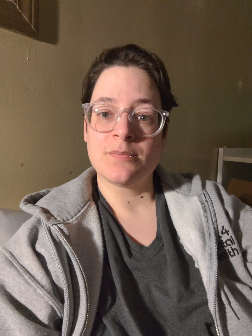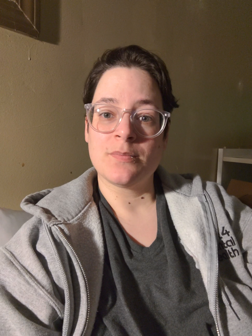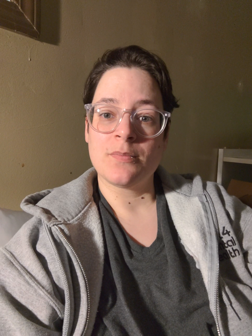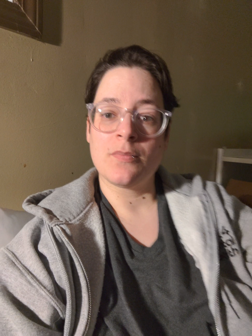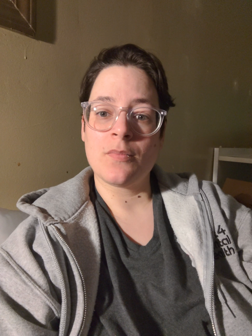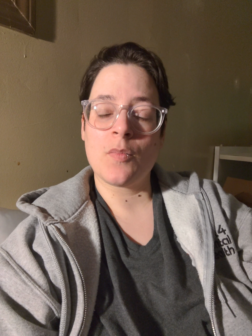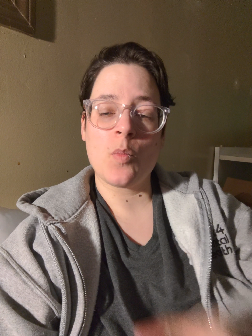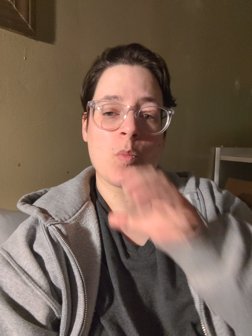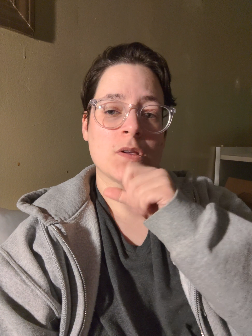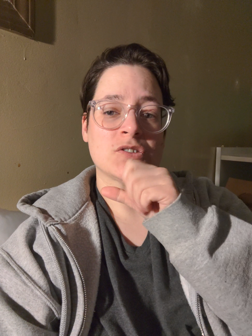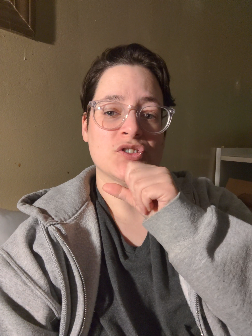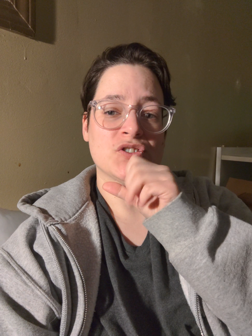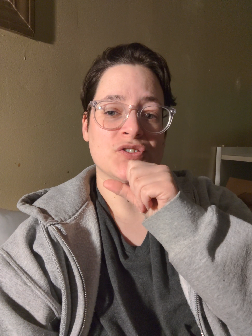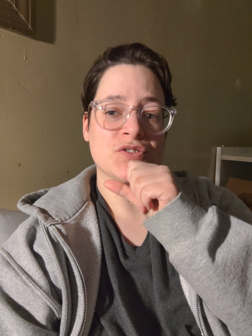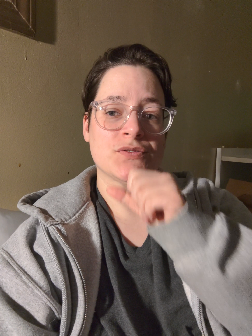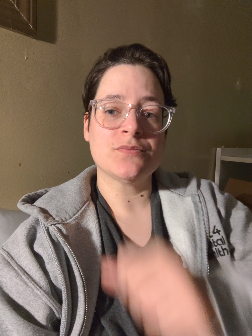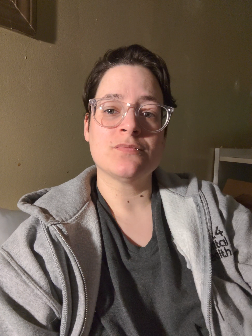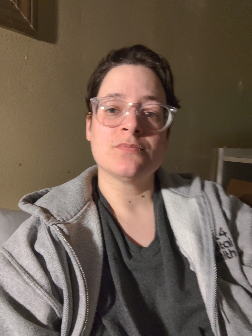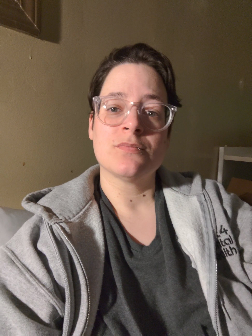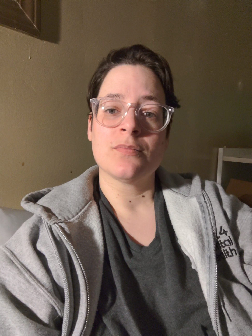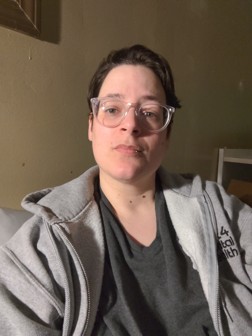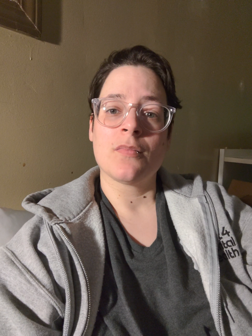orange